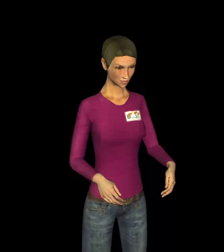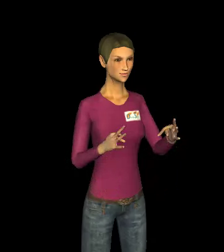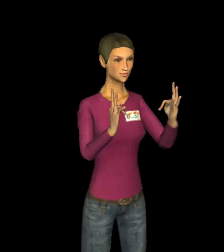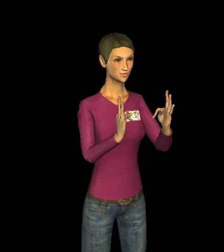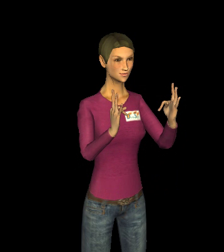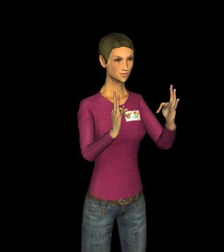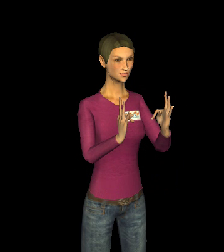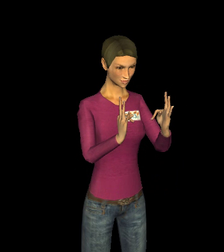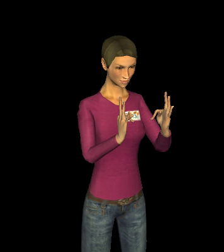عمة